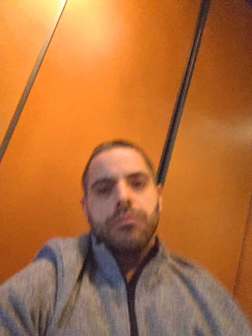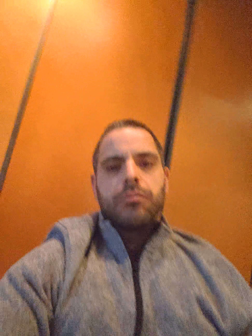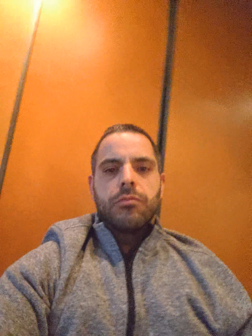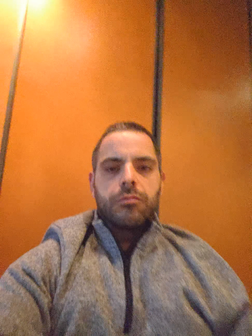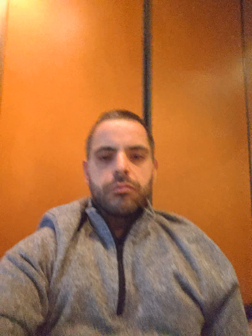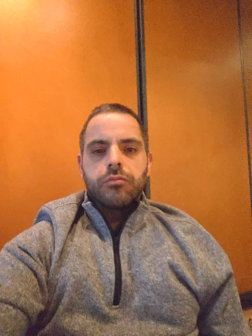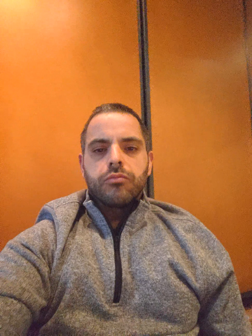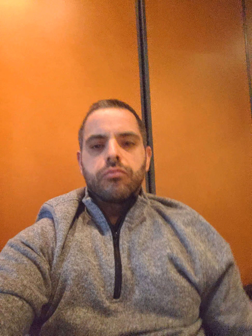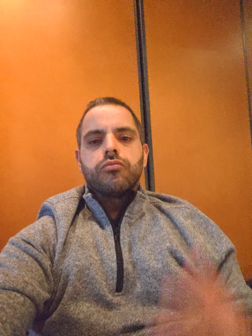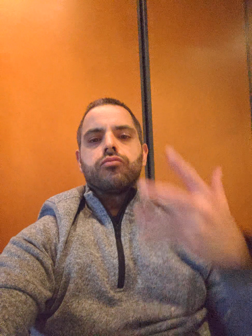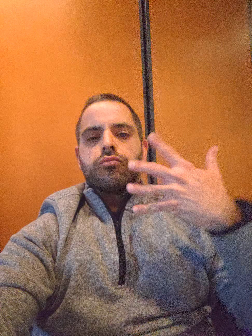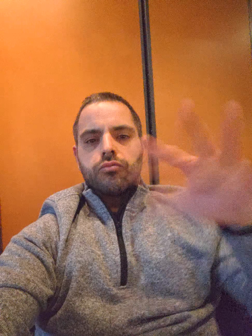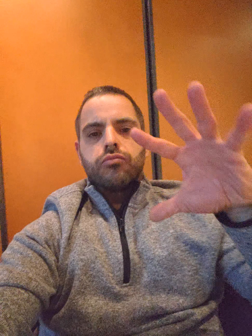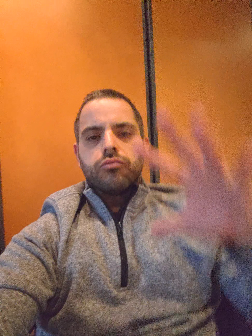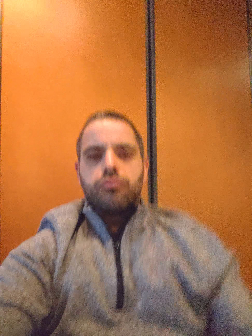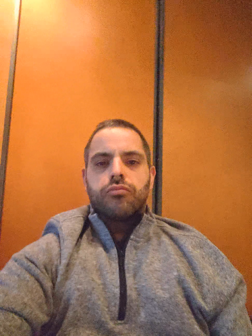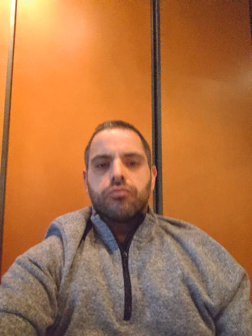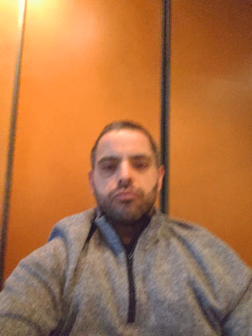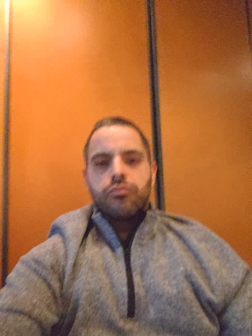finish